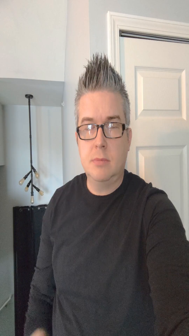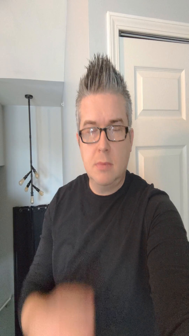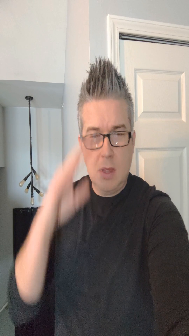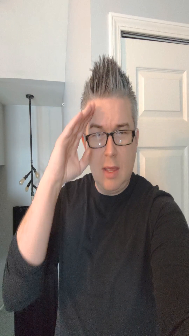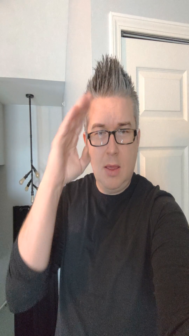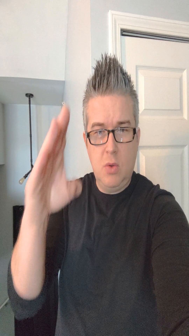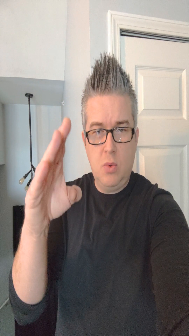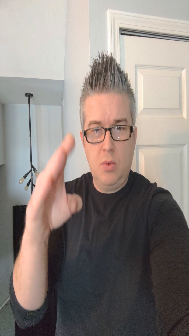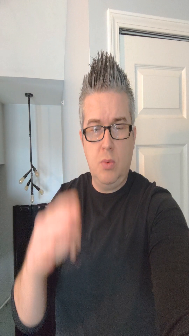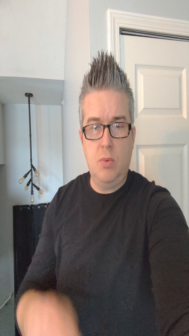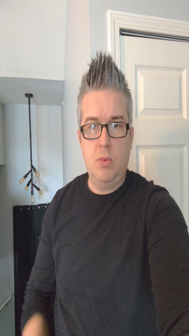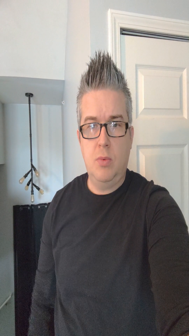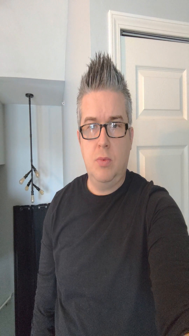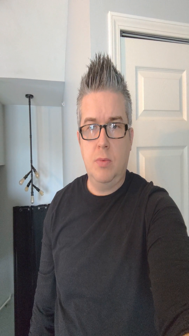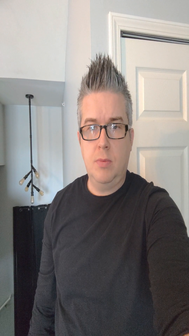hello